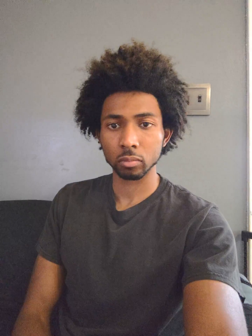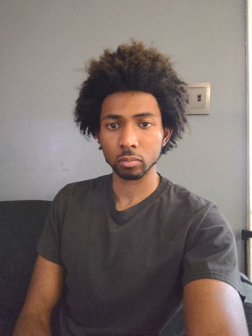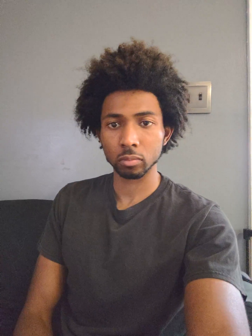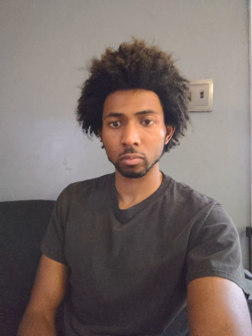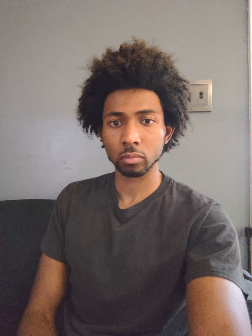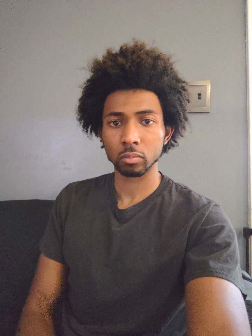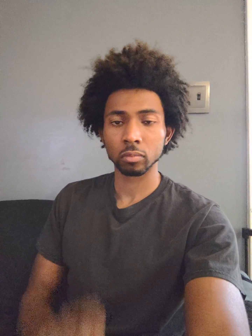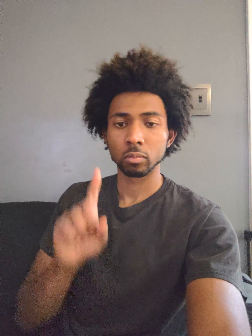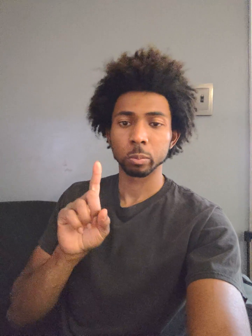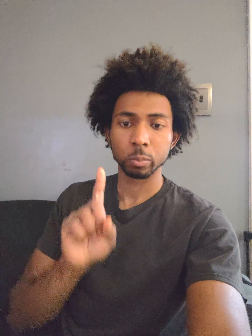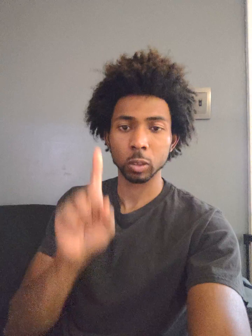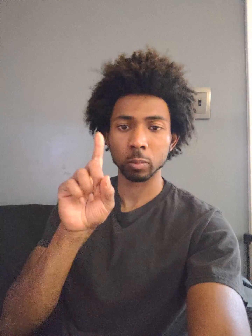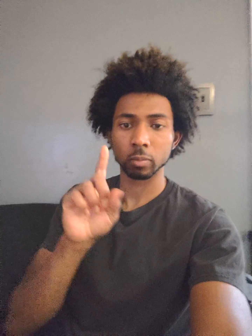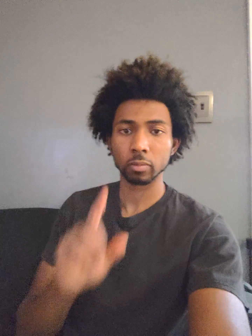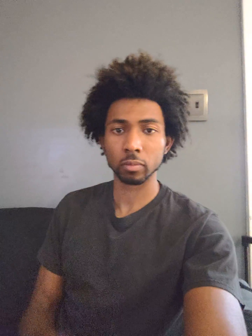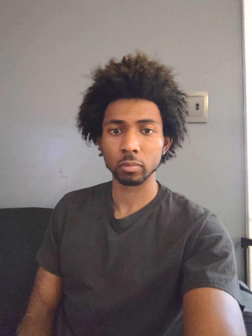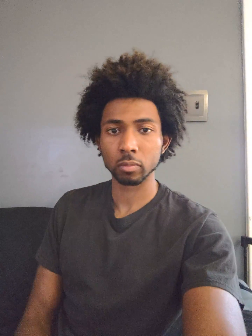bump